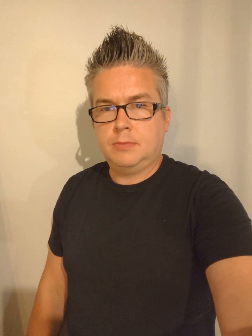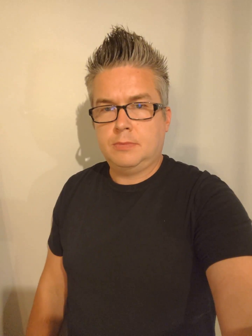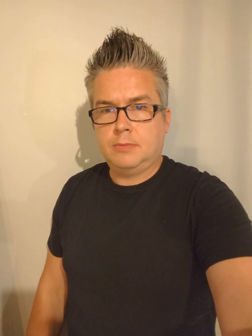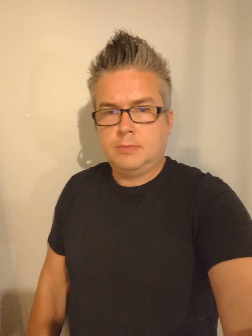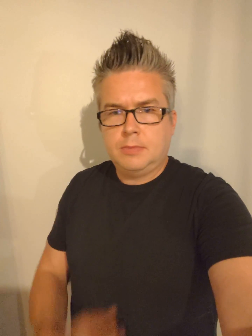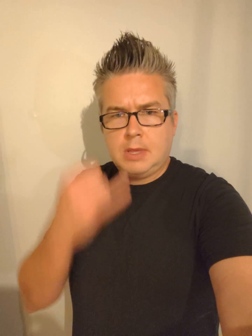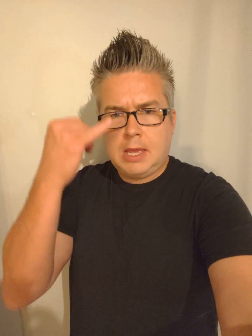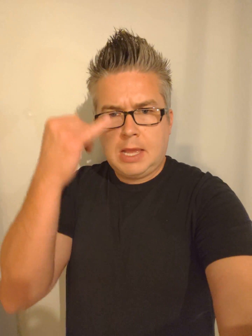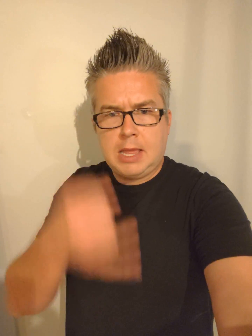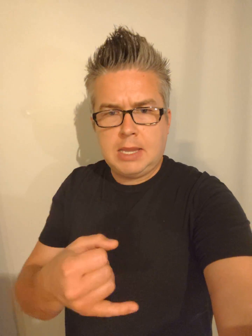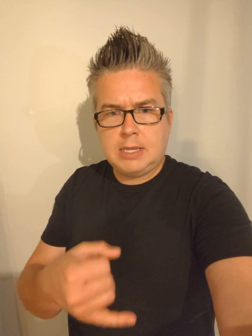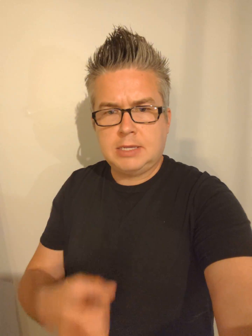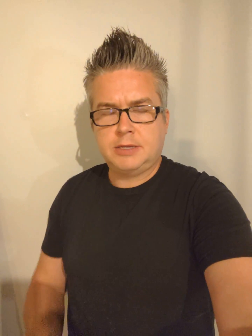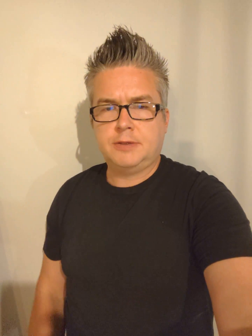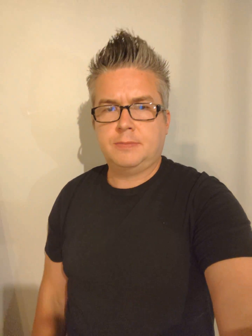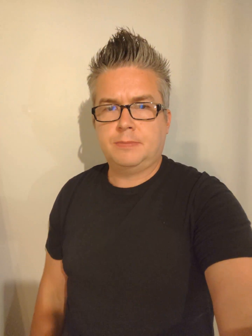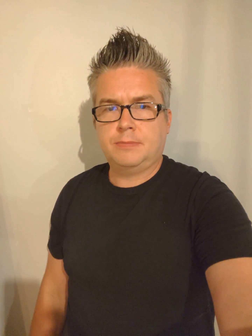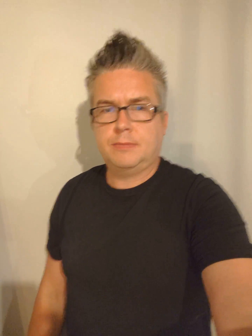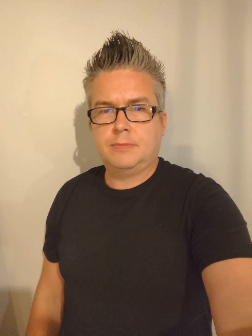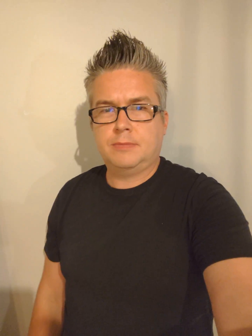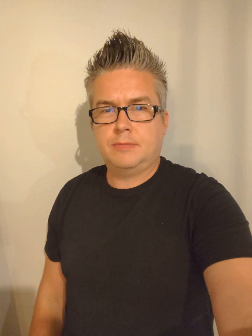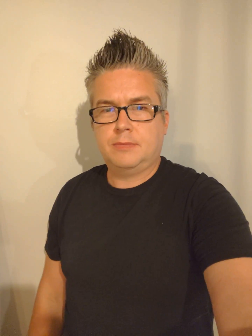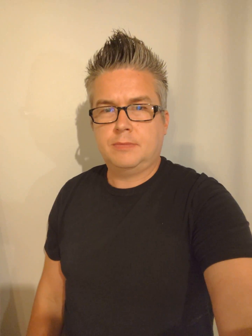last